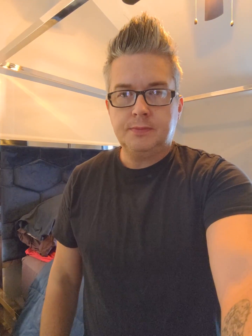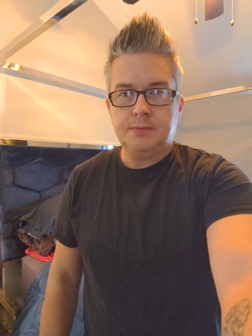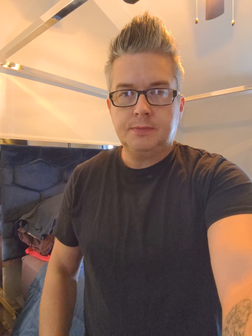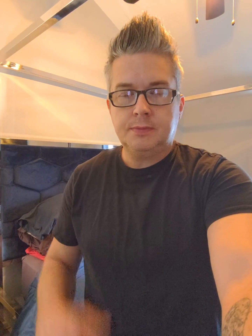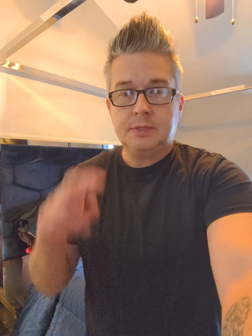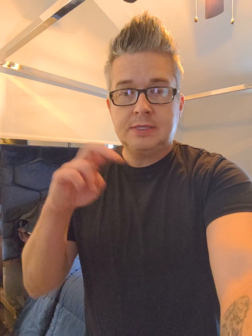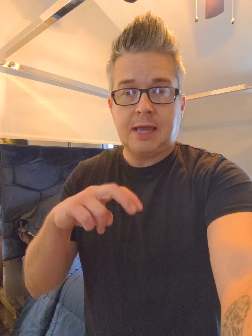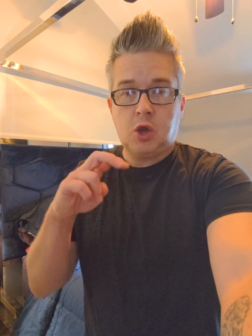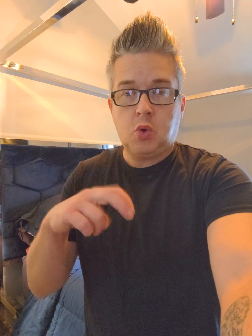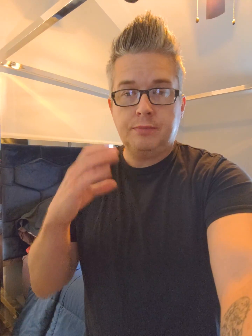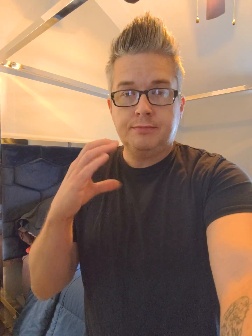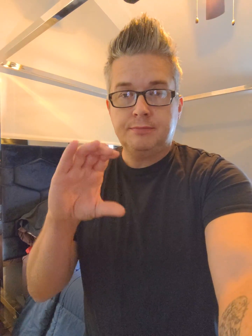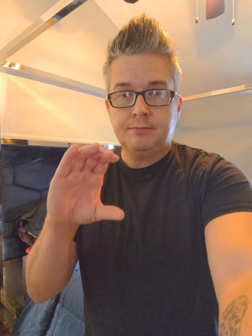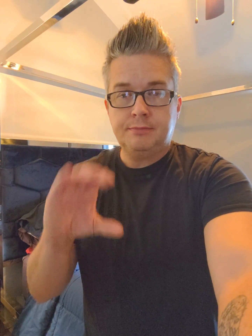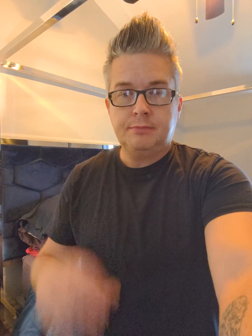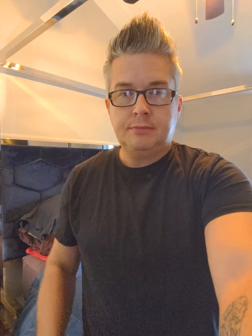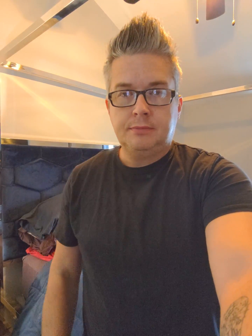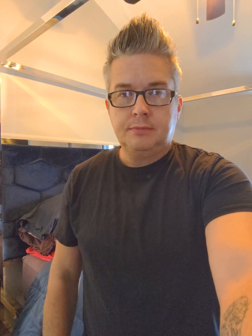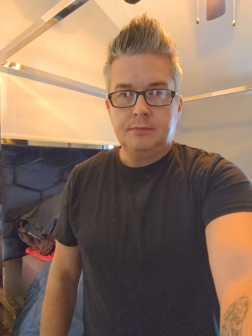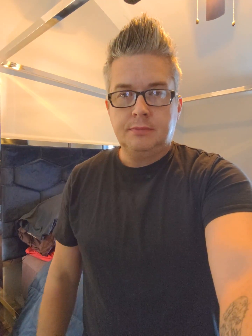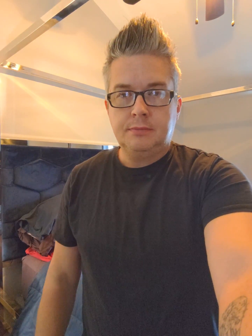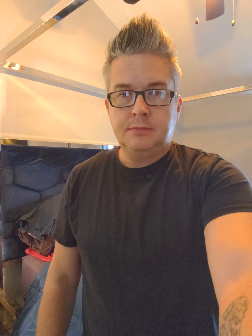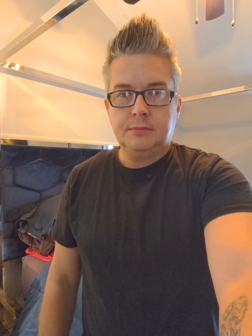potato chip